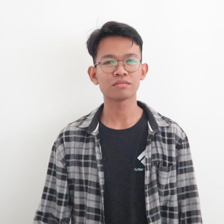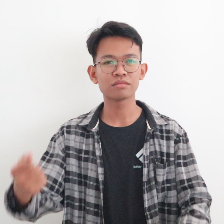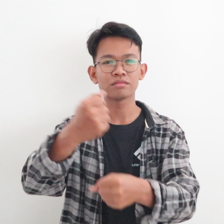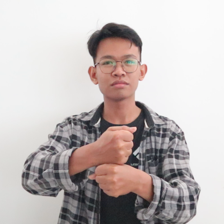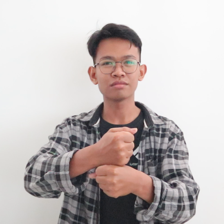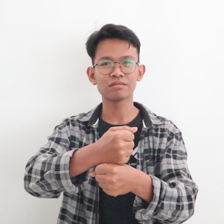F